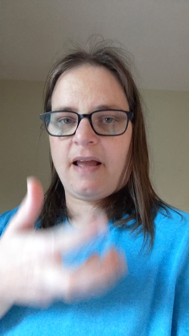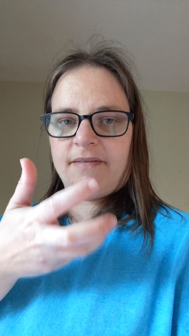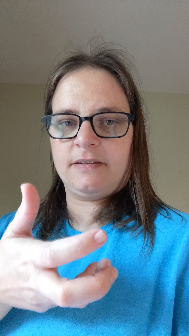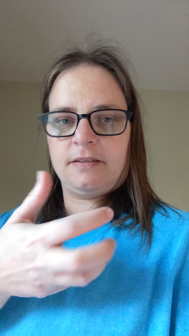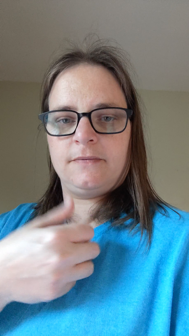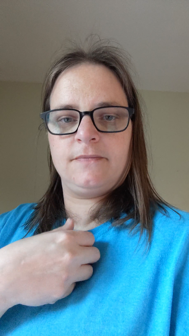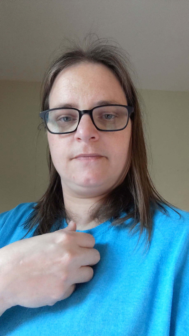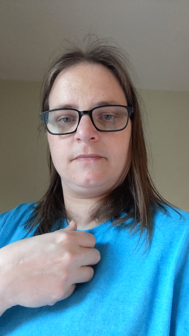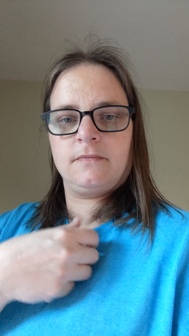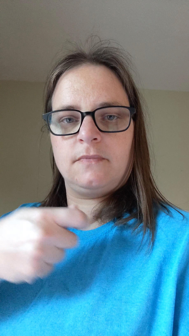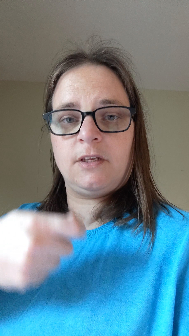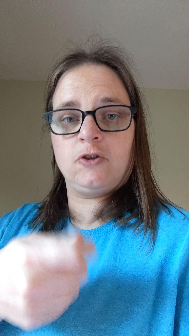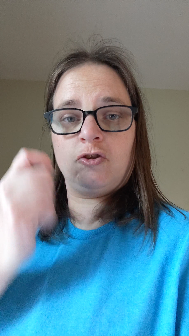shovel